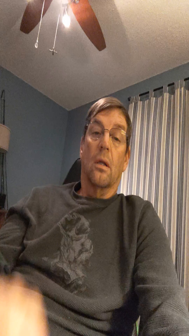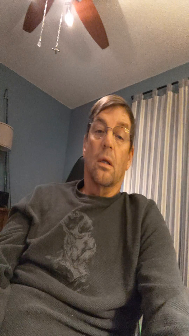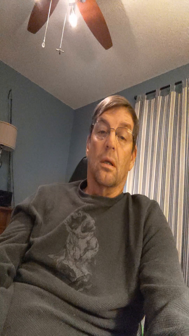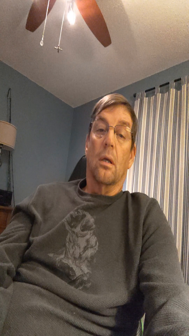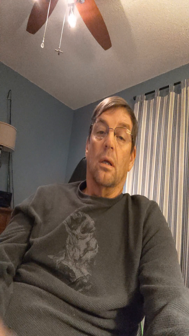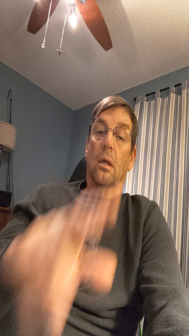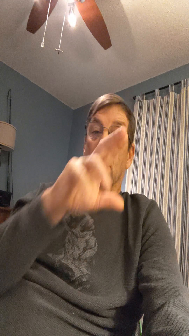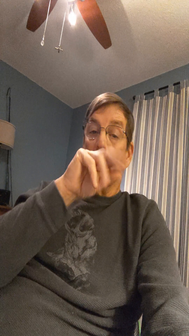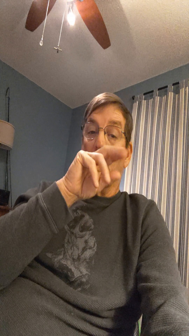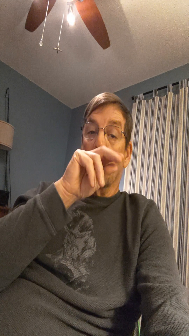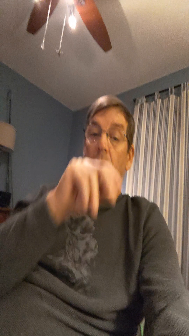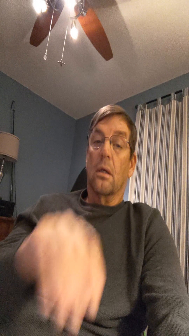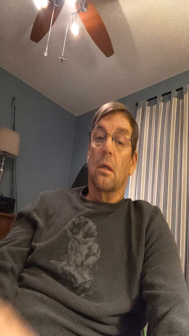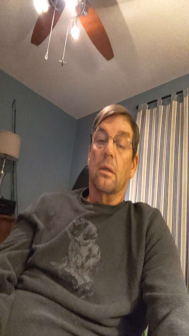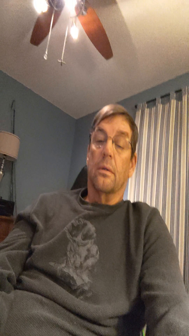duck